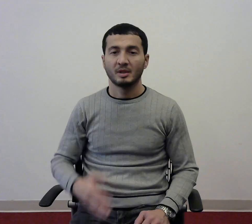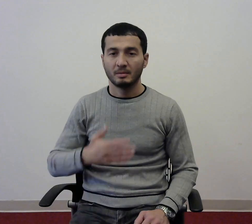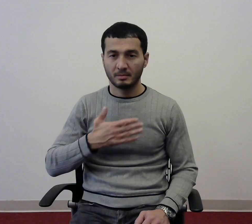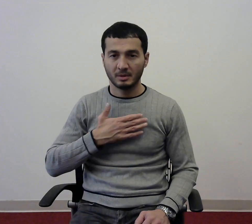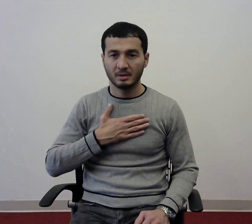mən